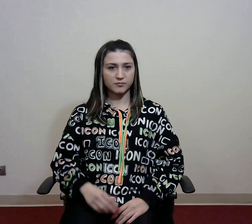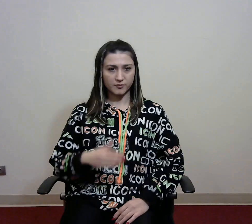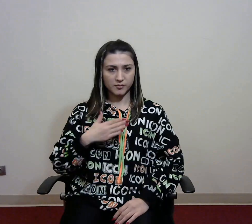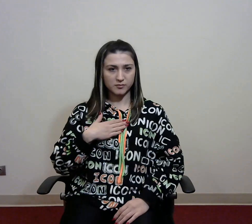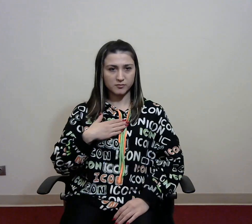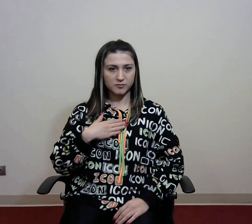mən